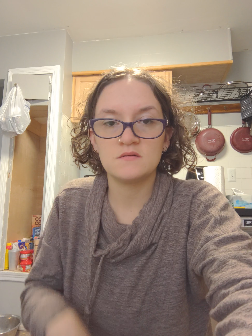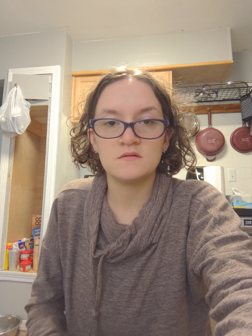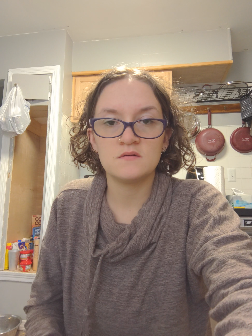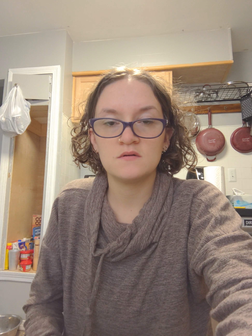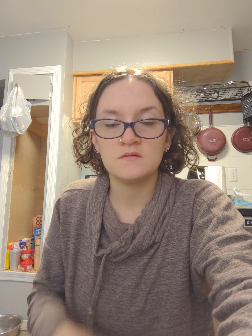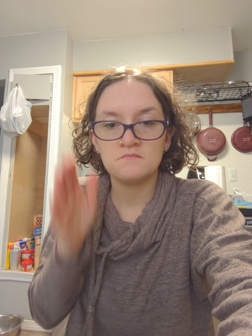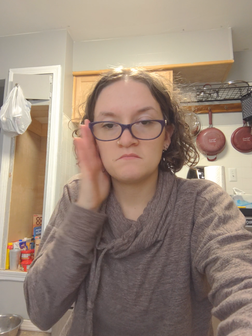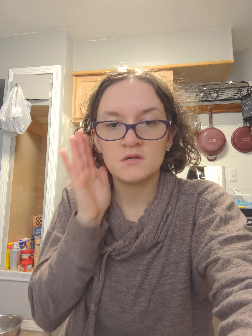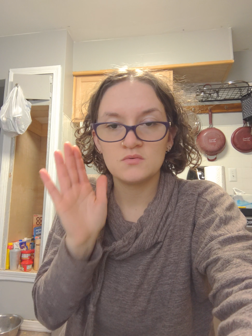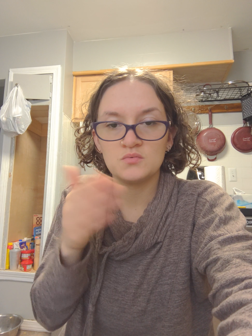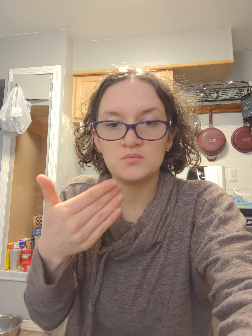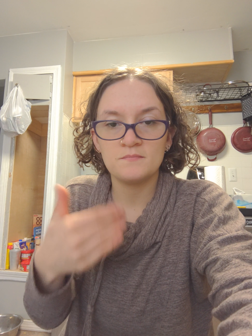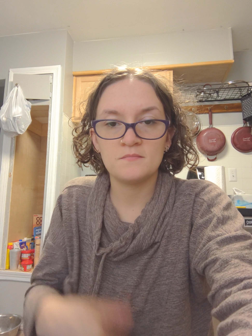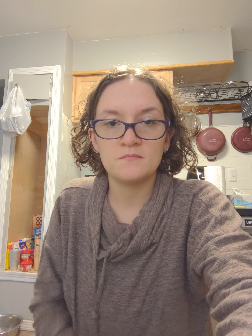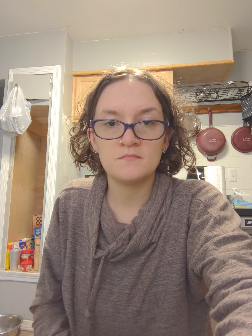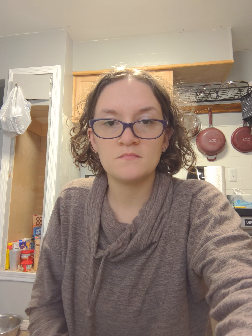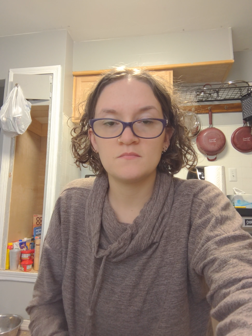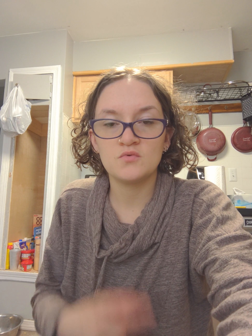bedroom